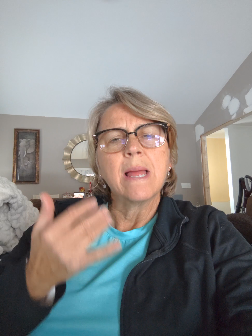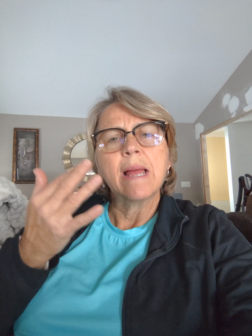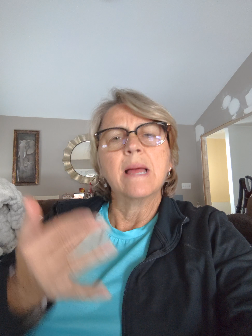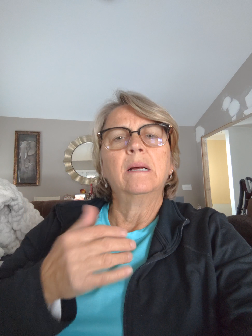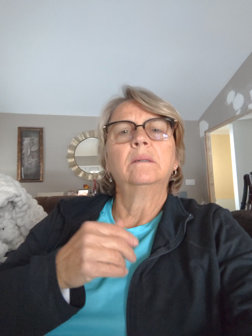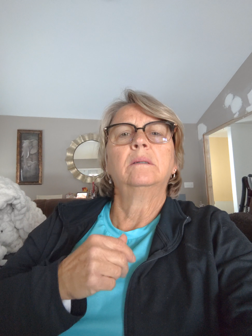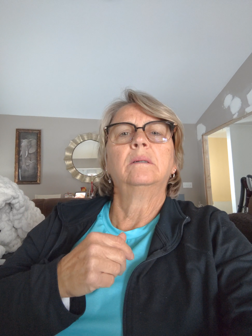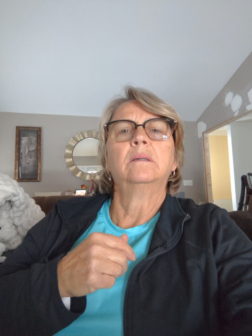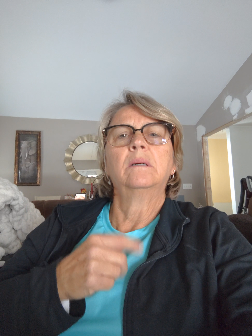wait